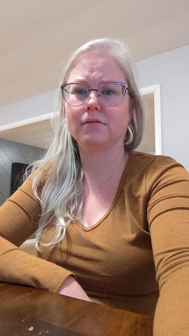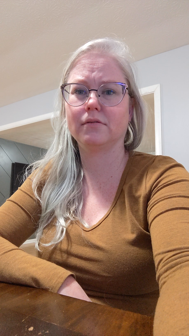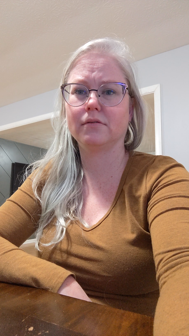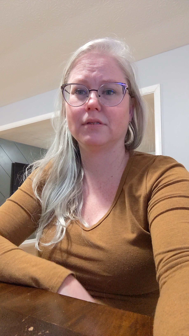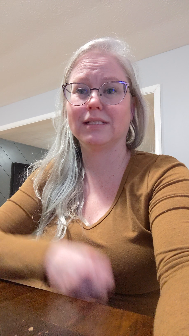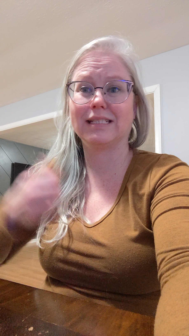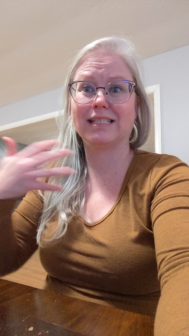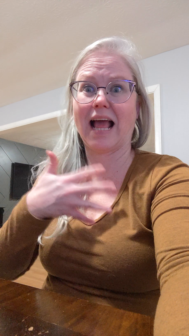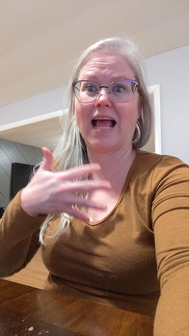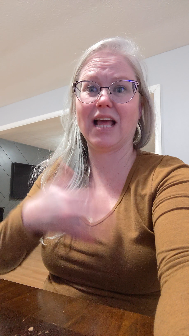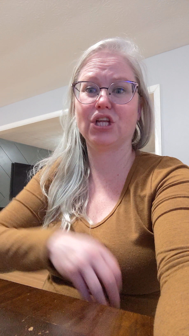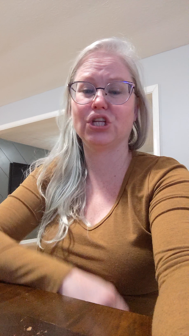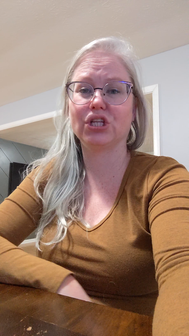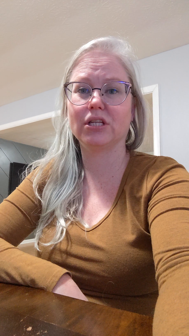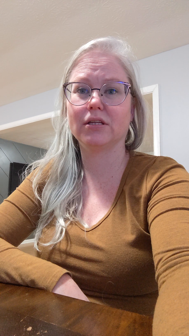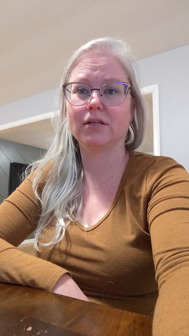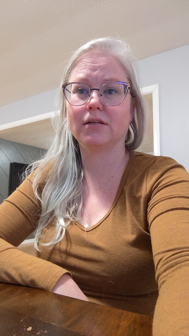scared